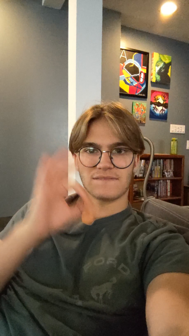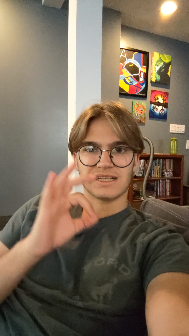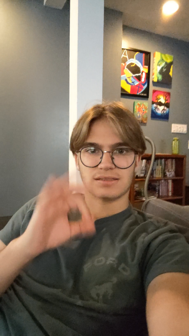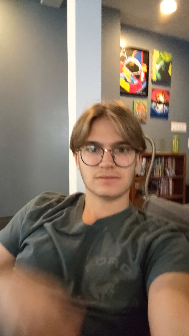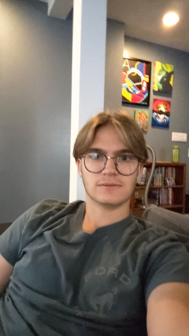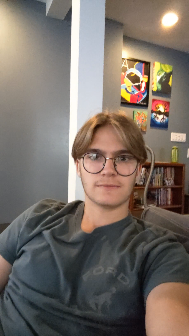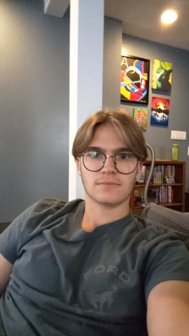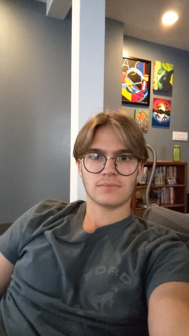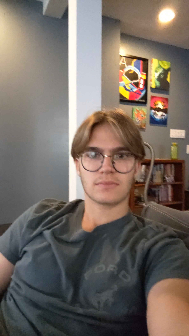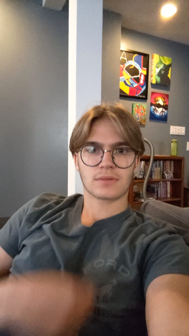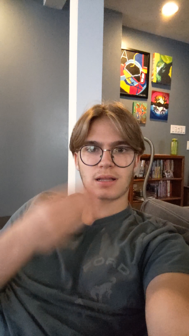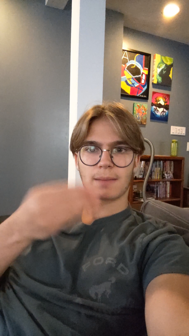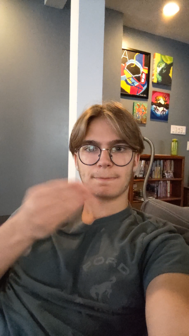shopping